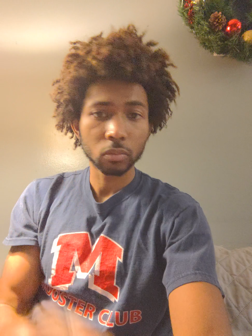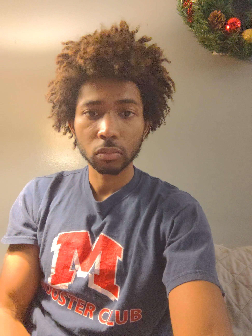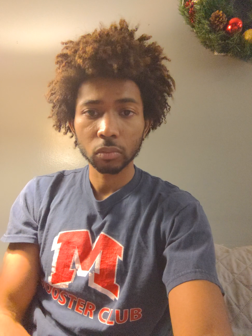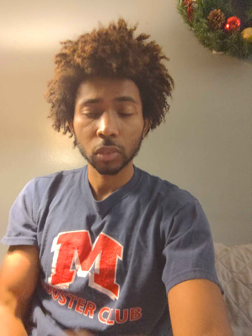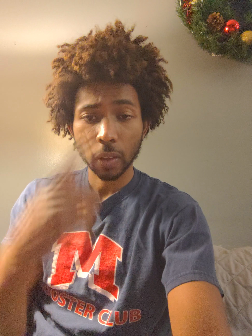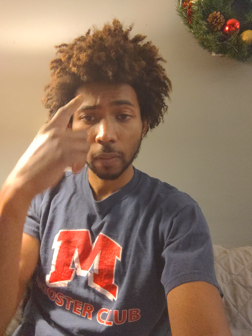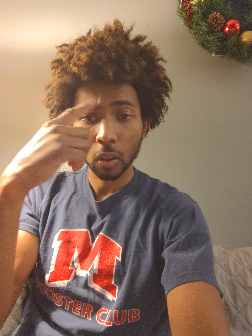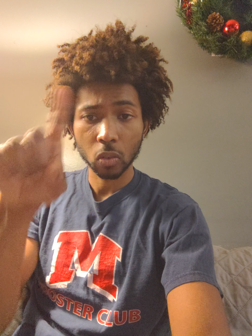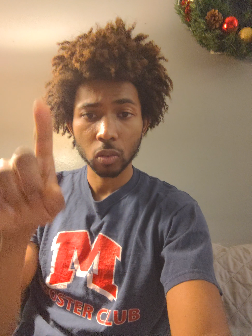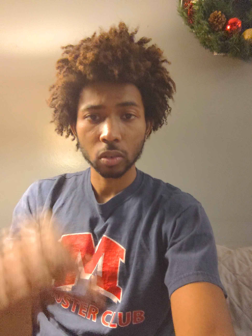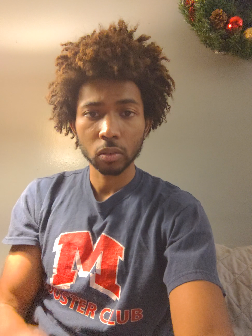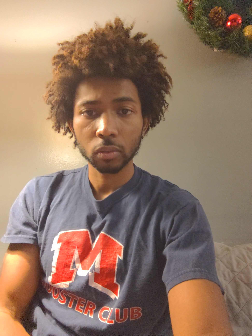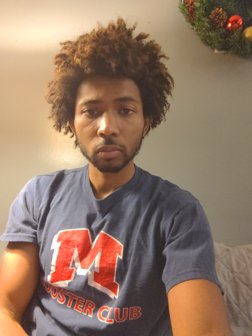for